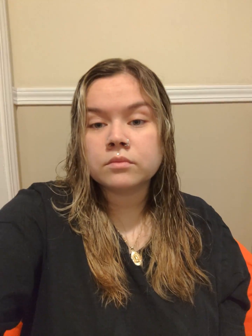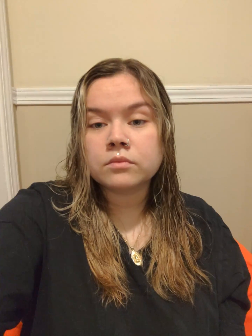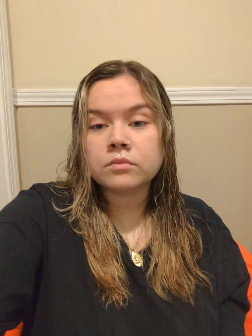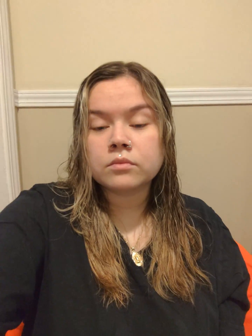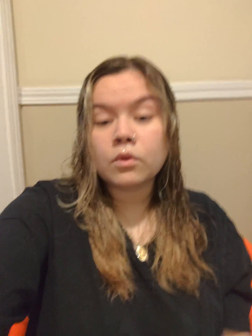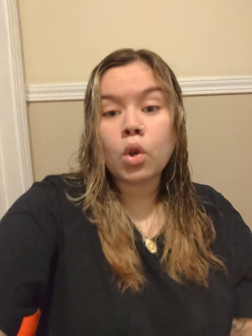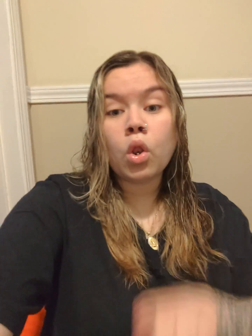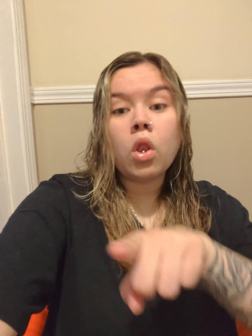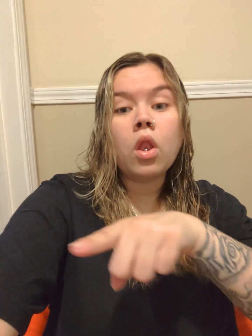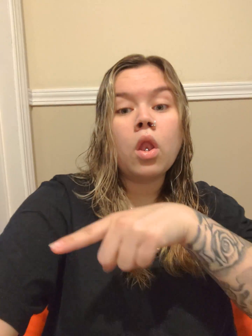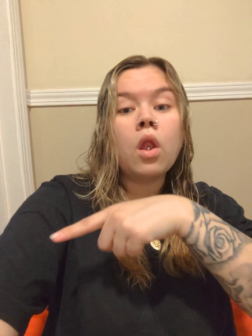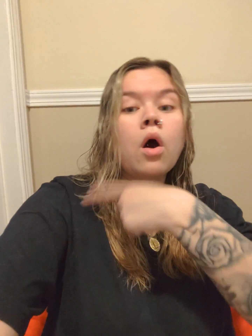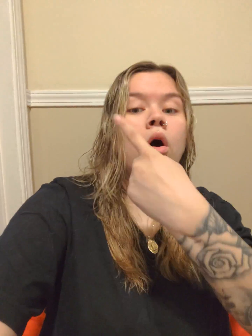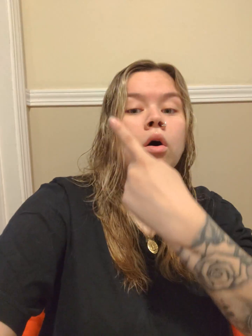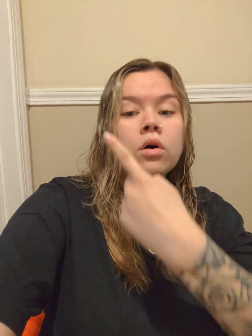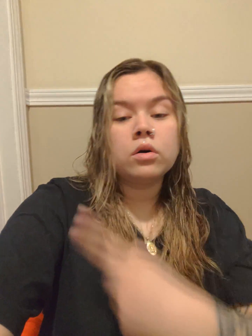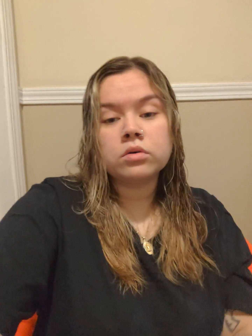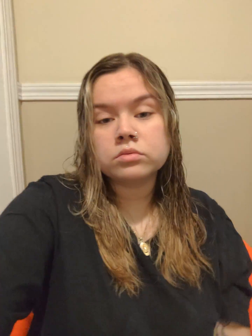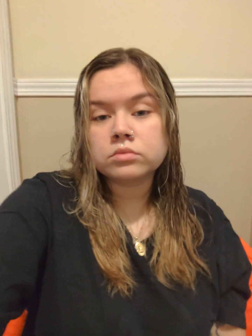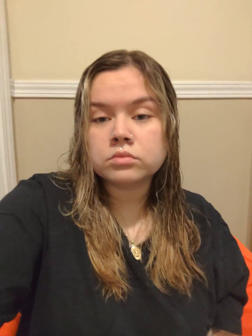long